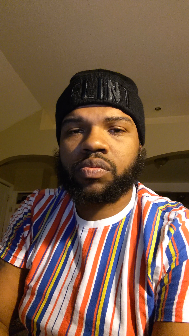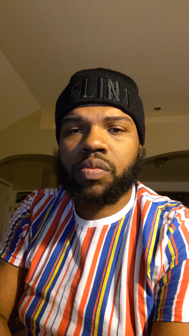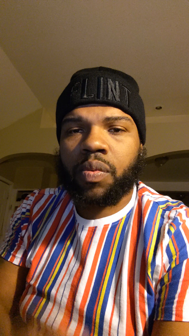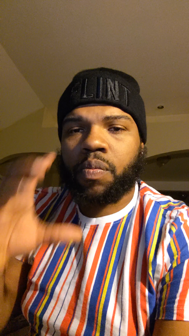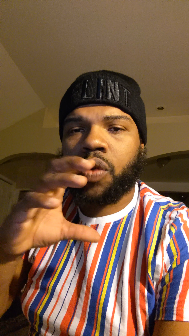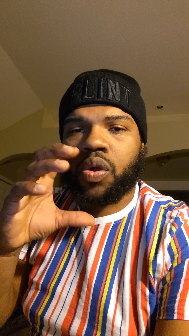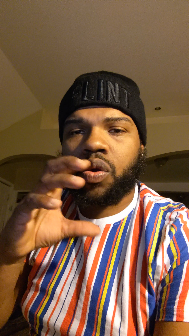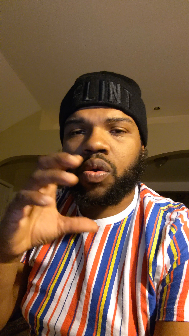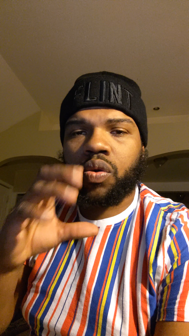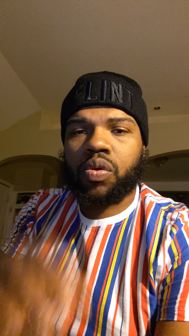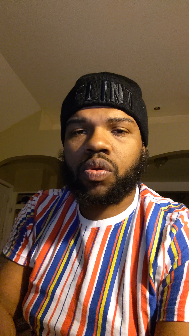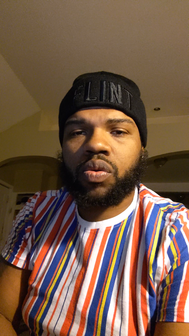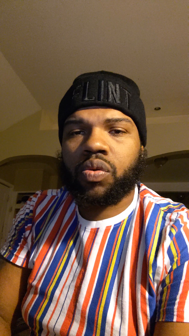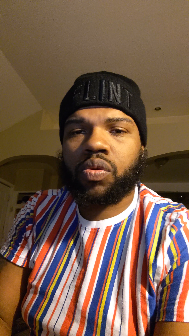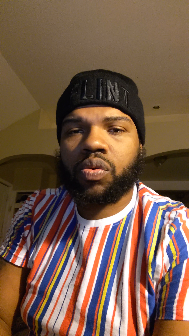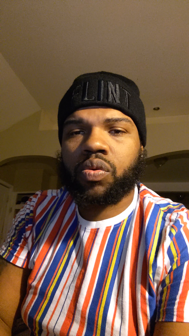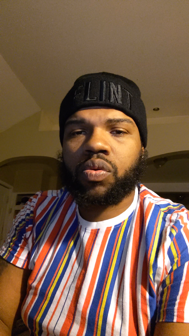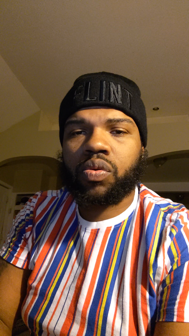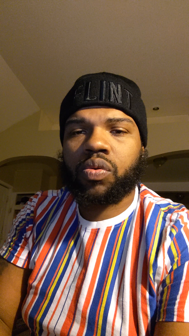ball